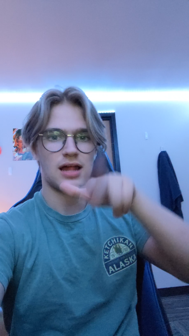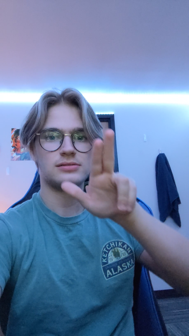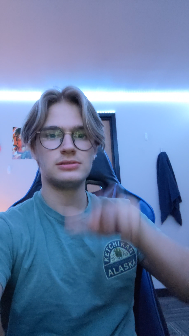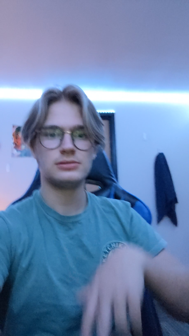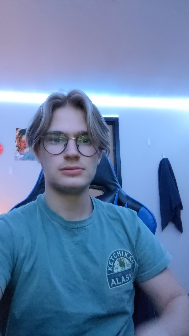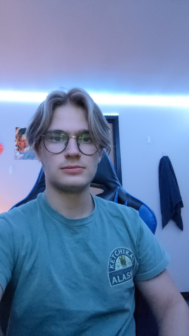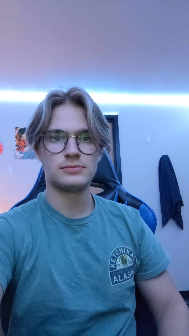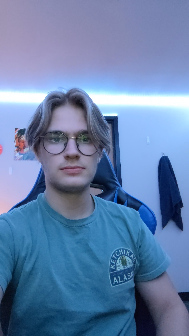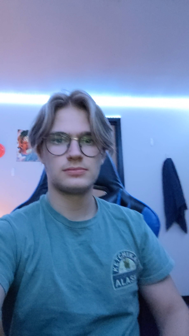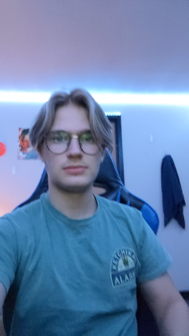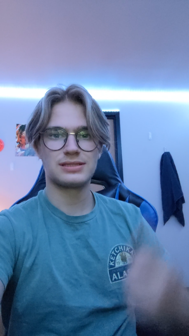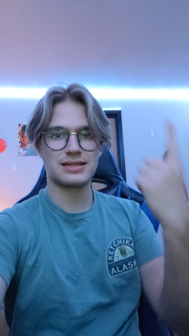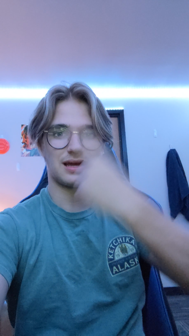day